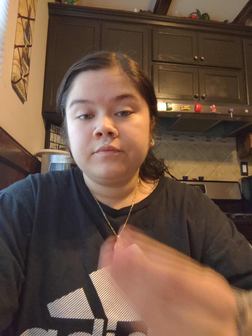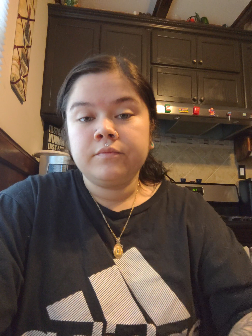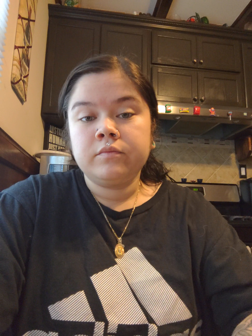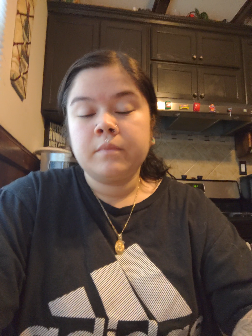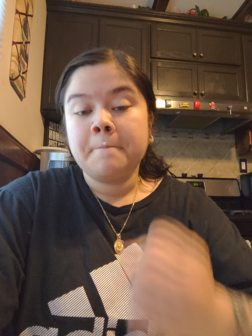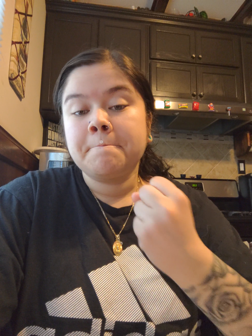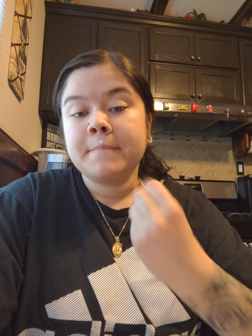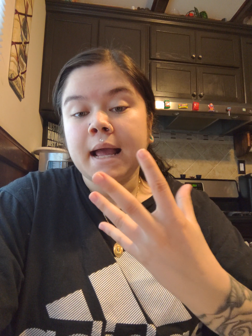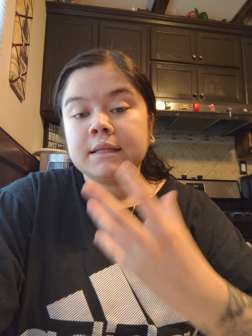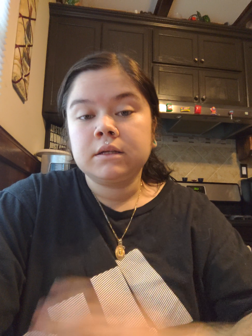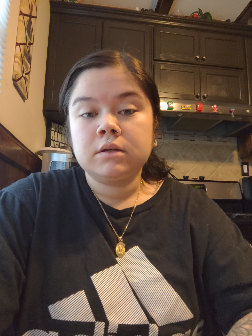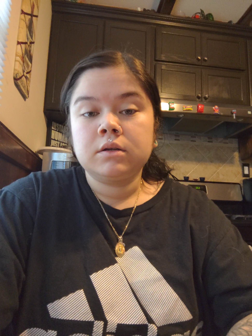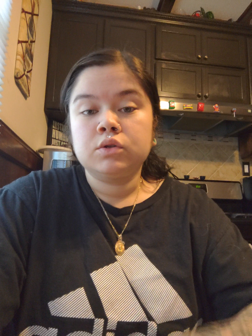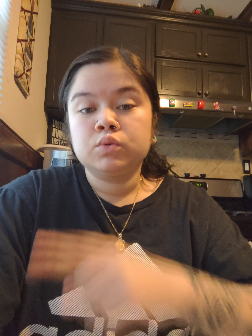many